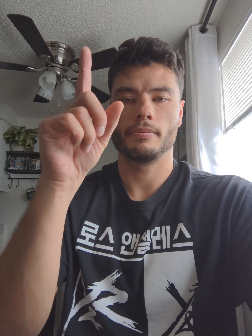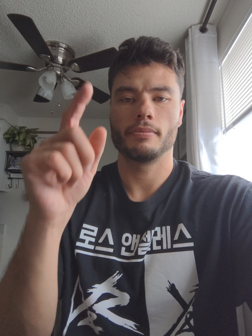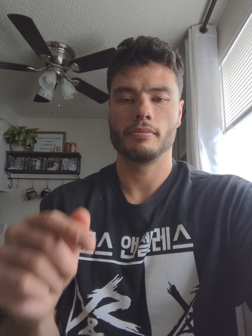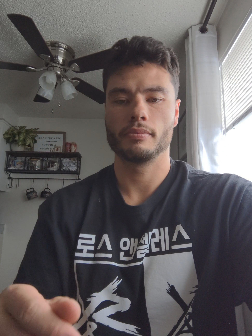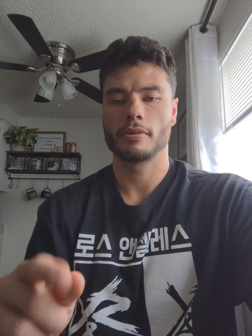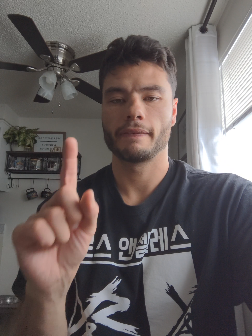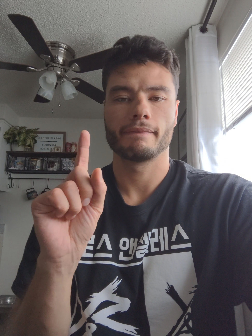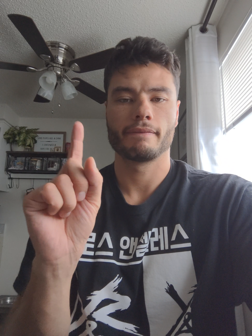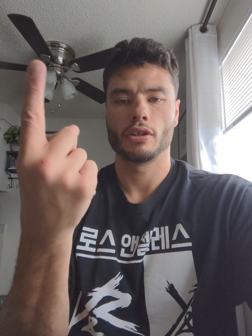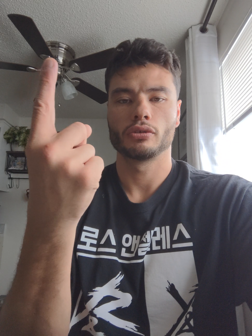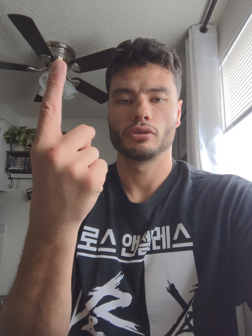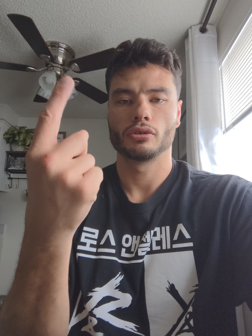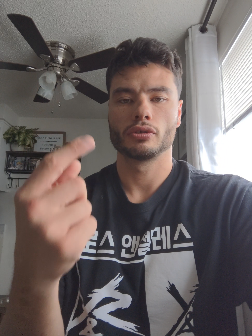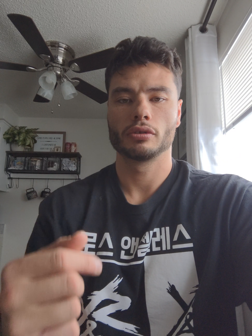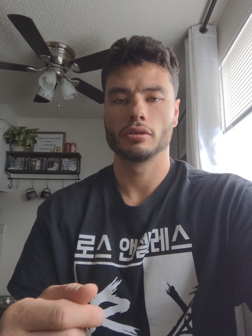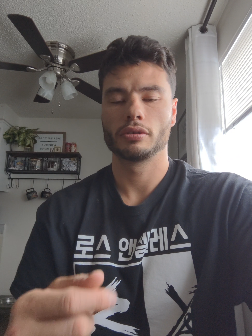first